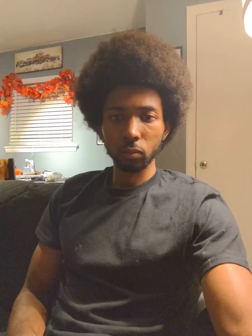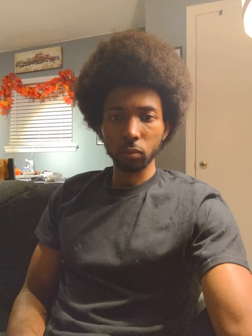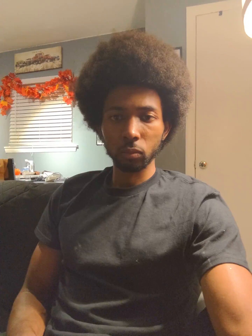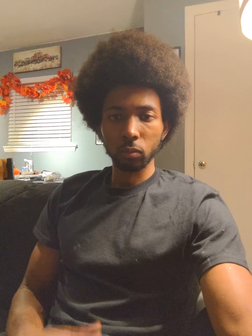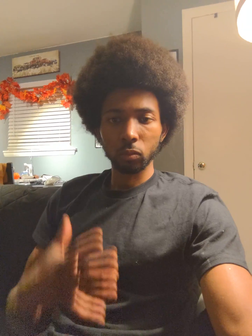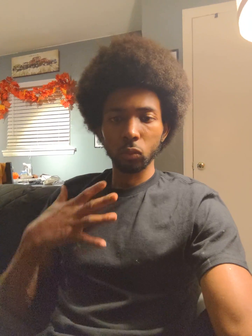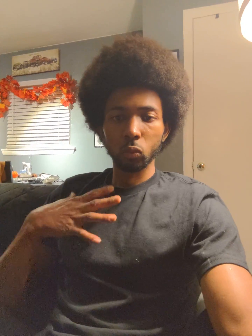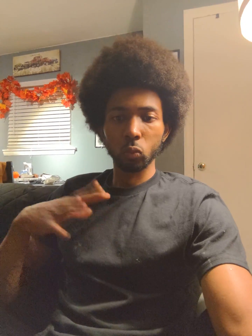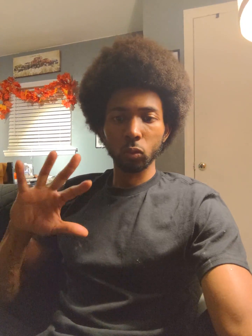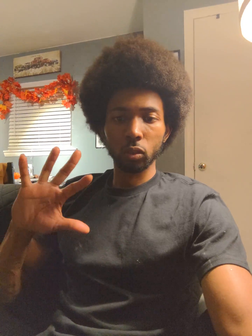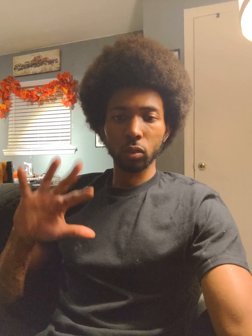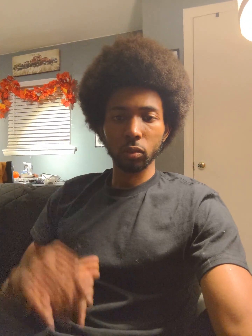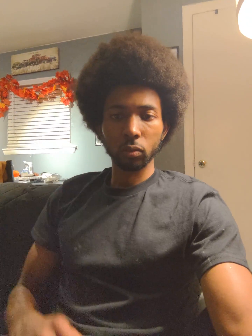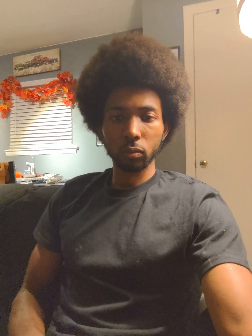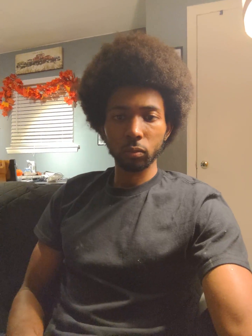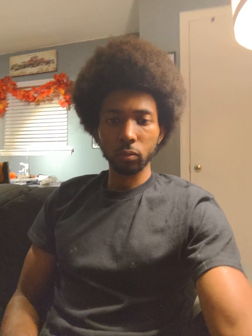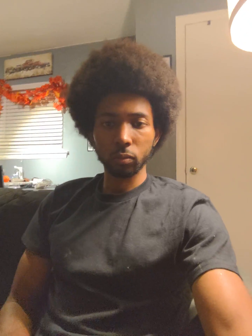dress